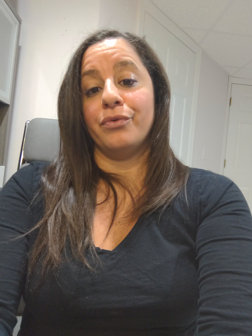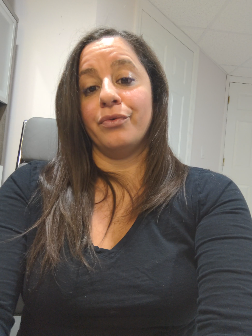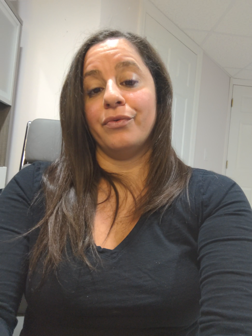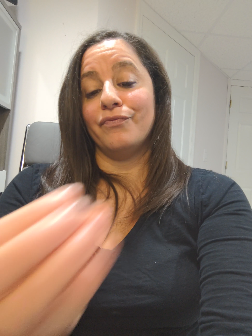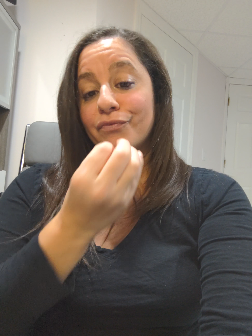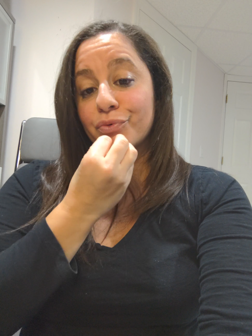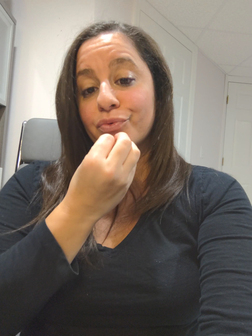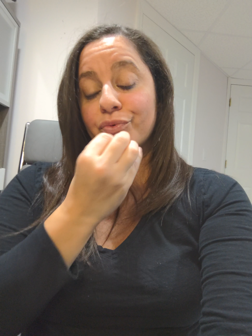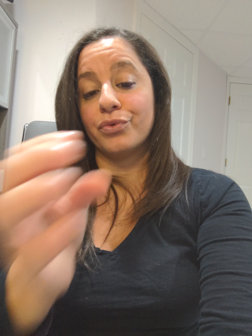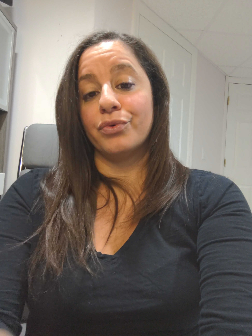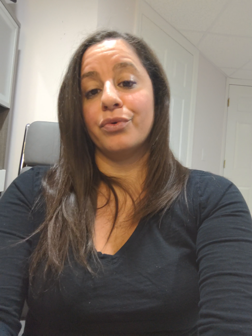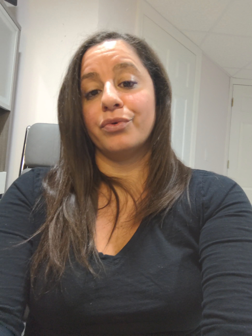food